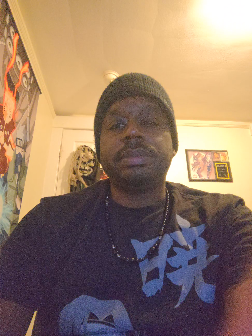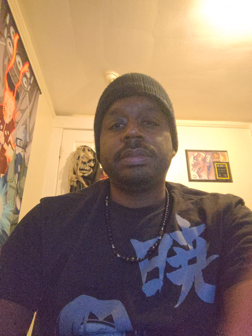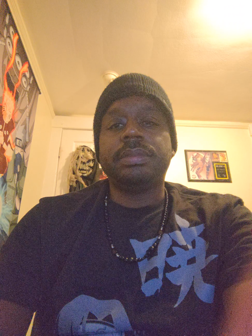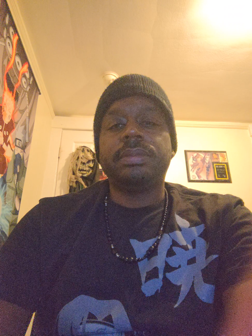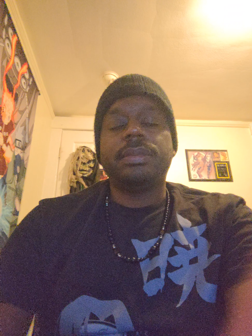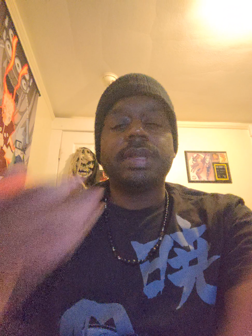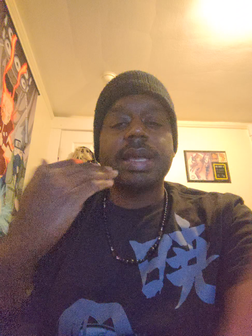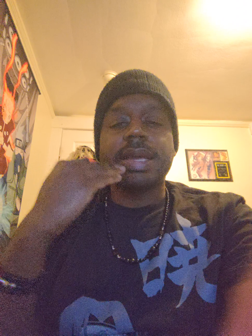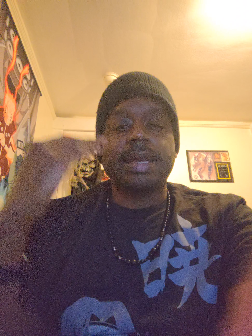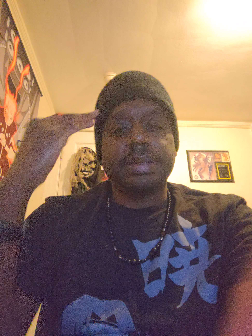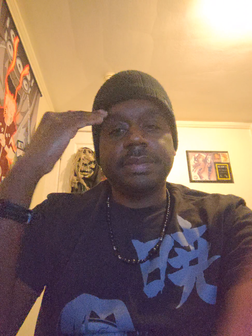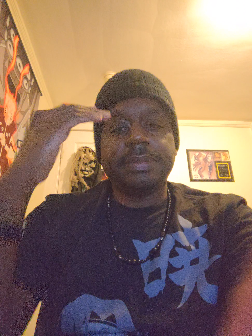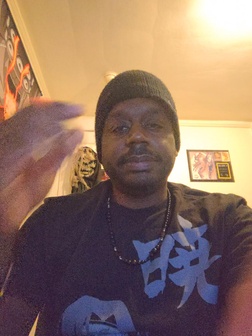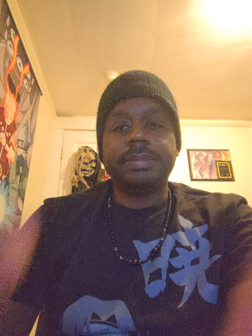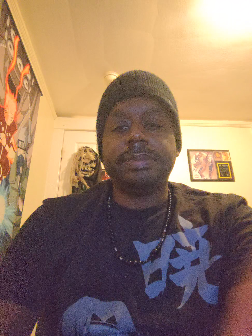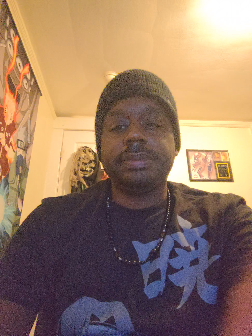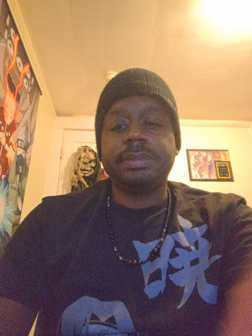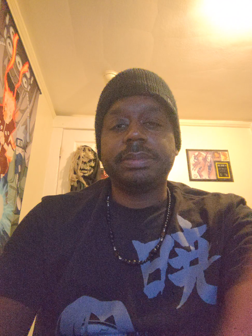head